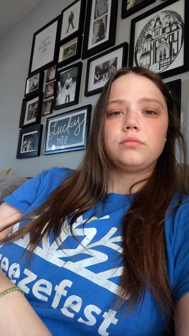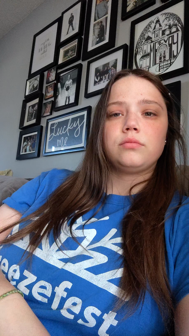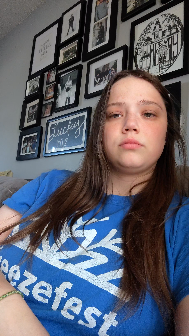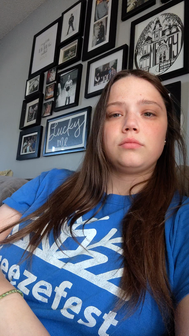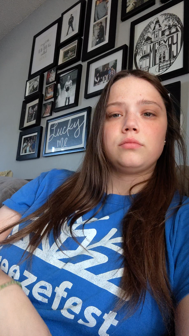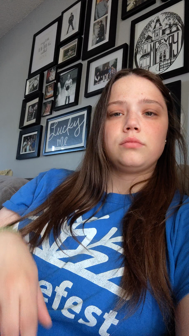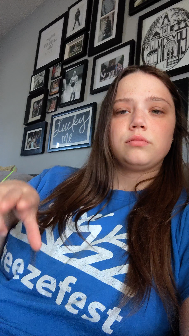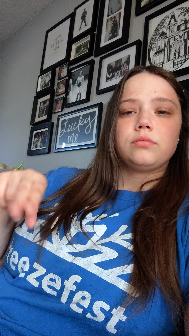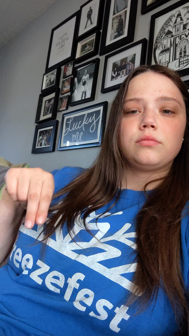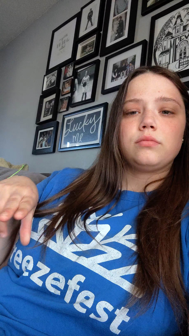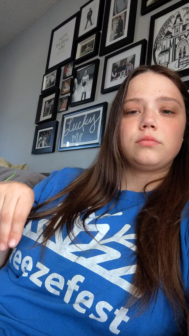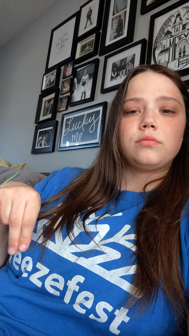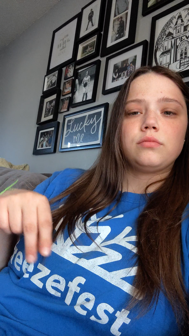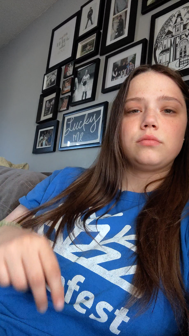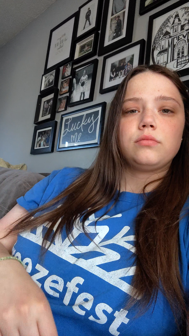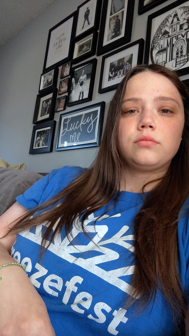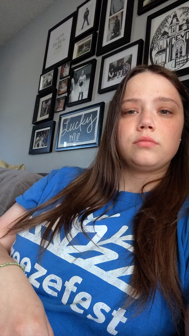diaper